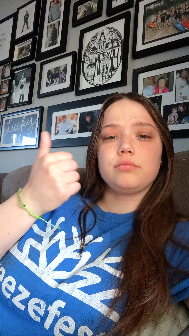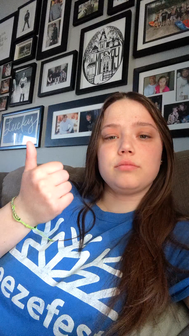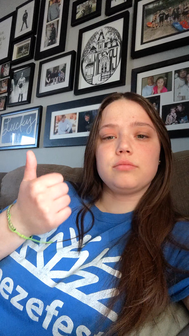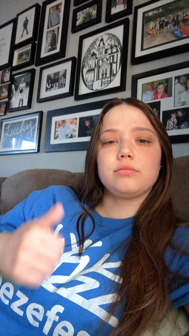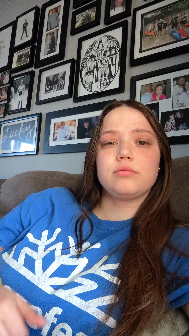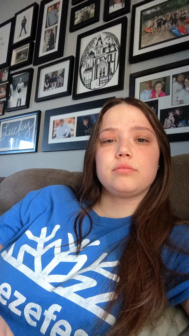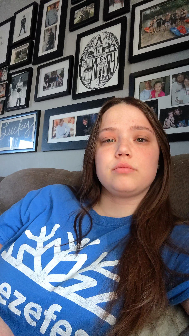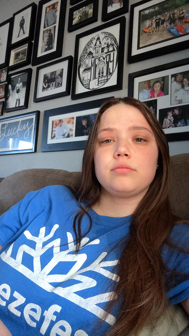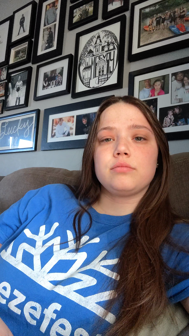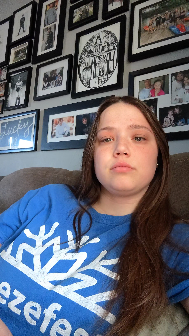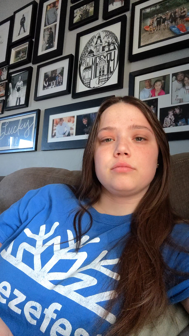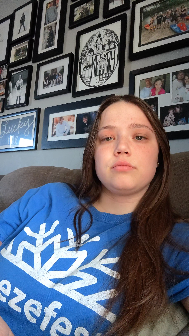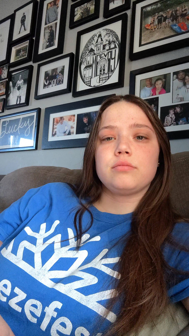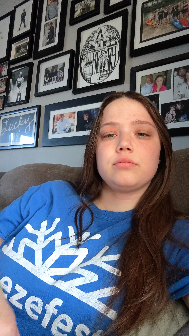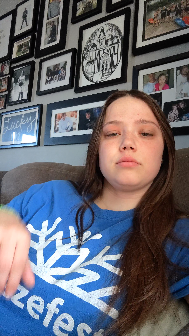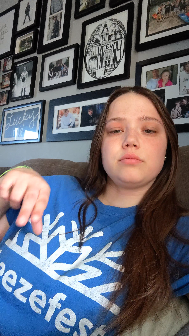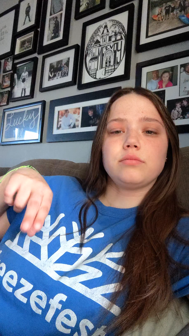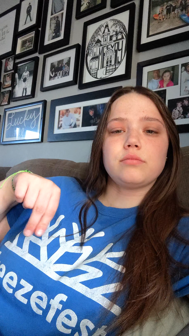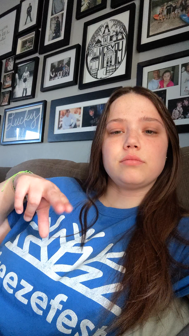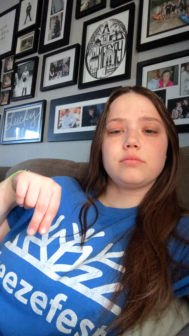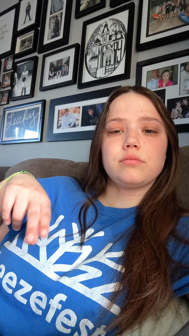diaper